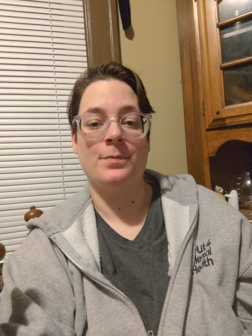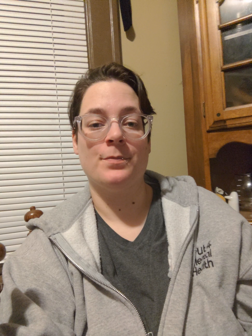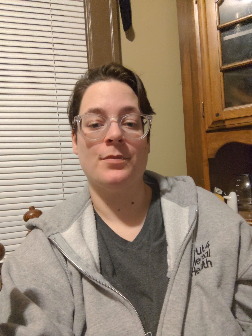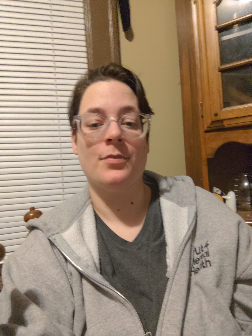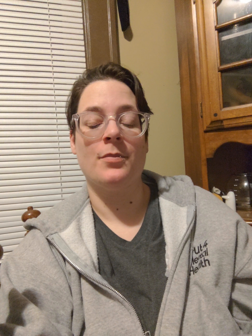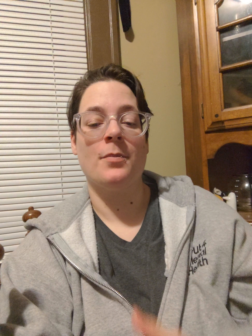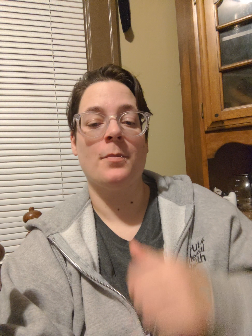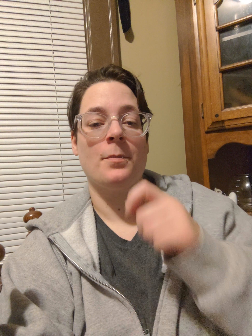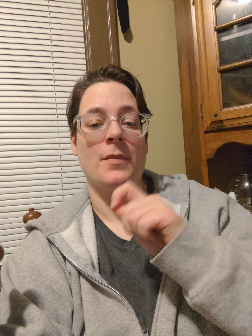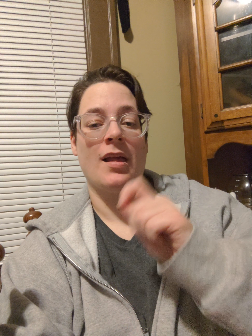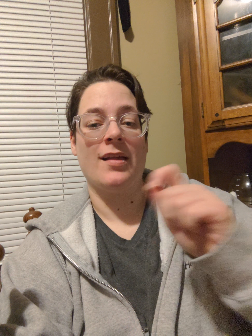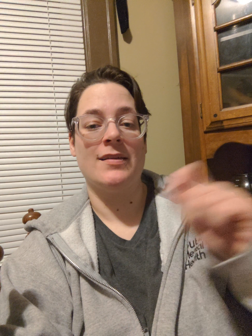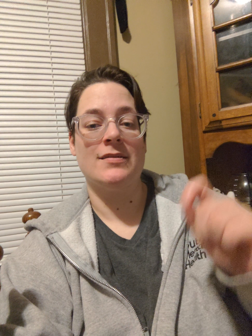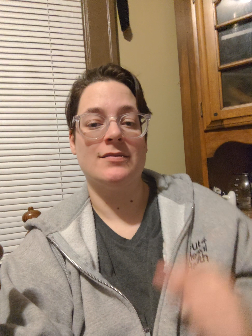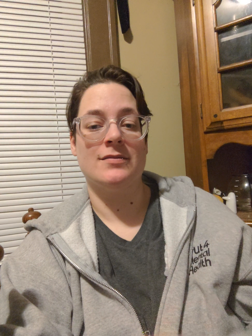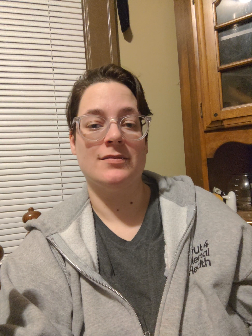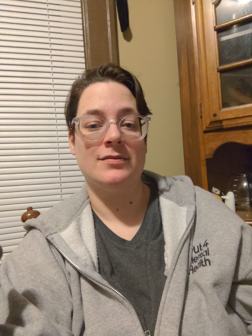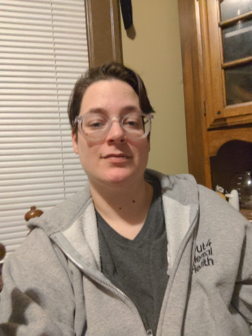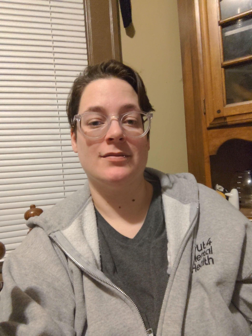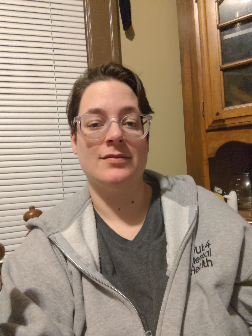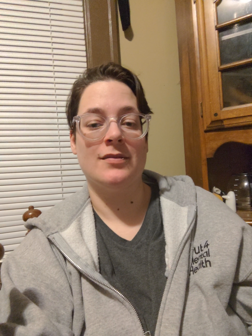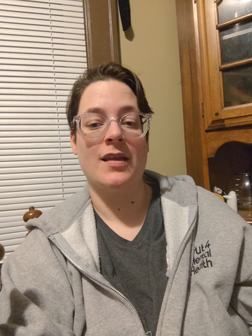pen